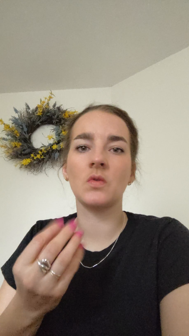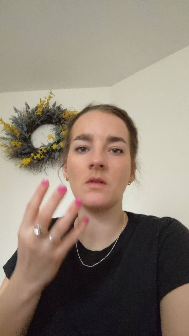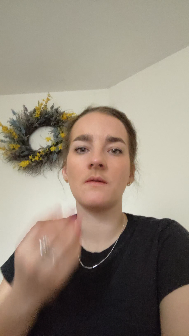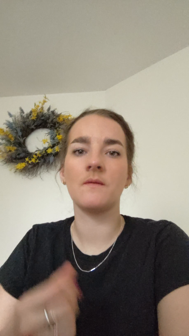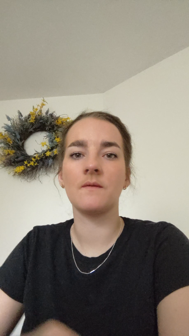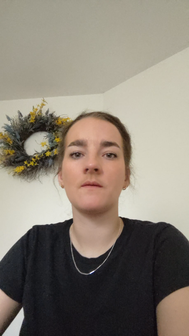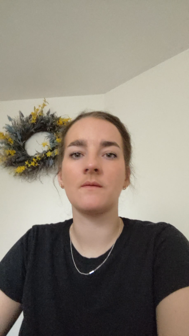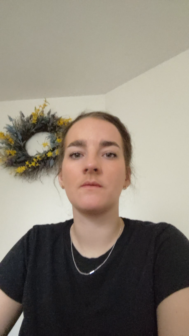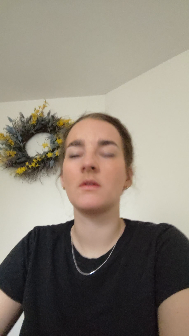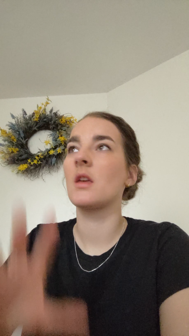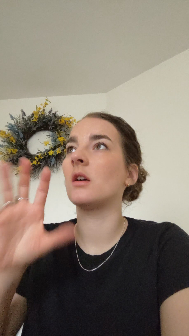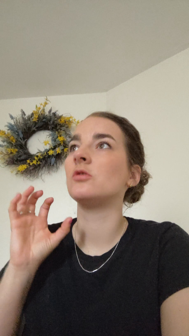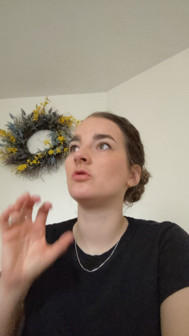catch